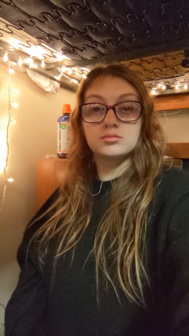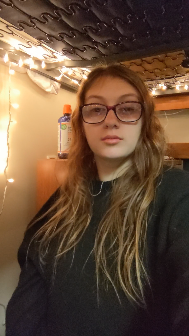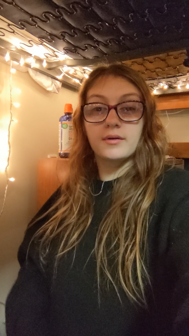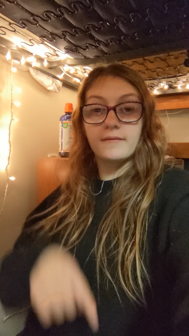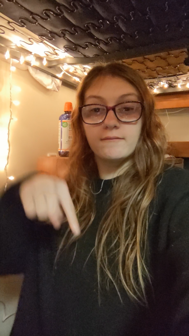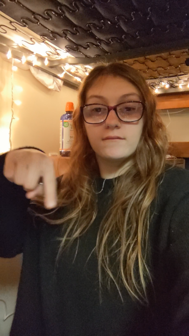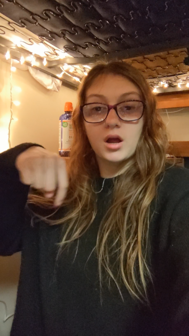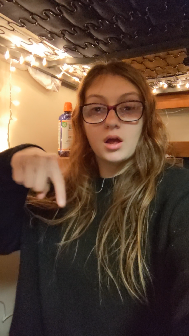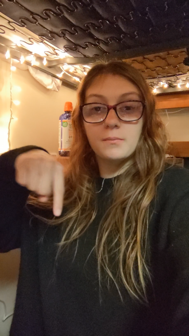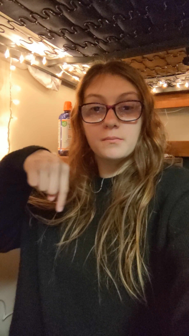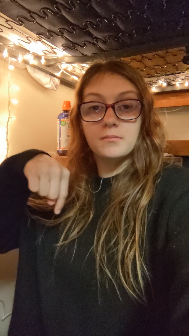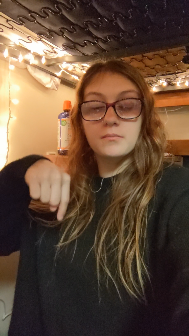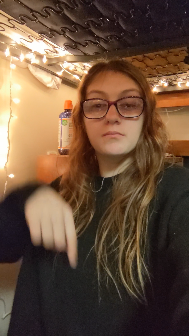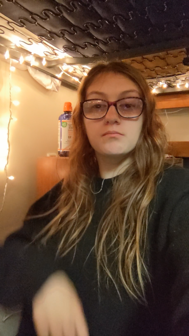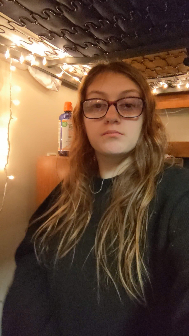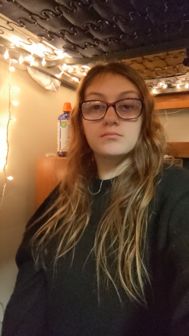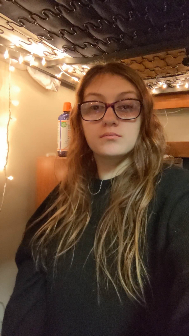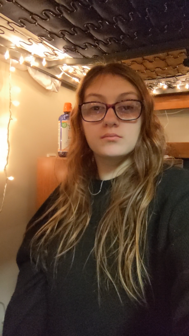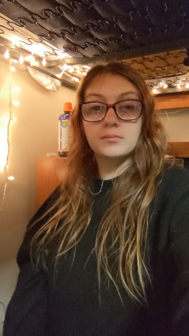flip-flop